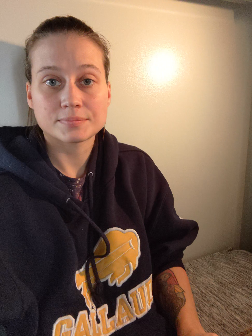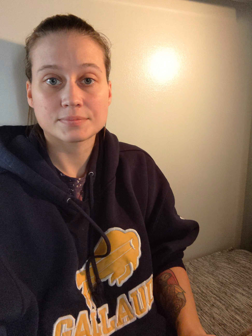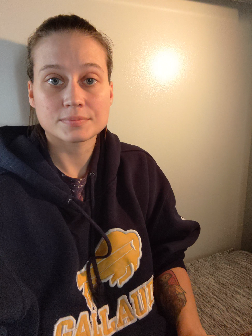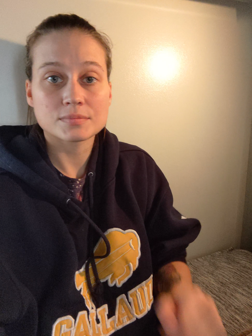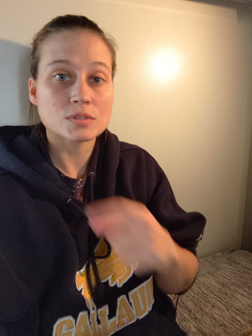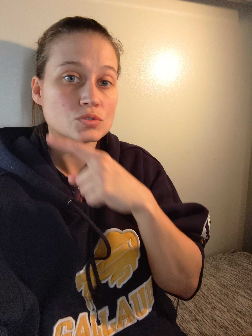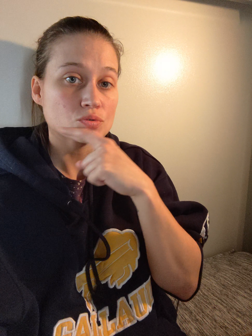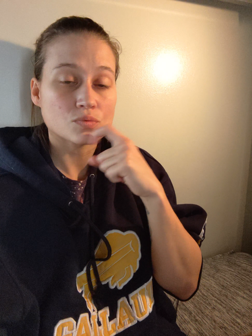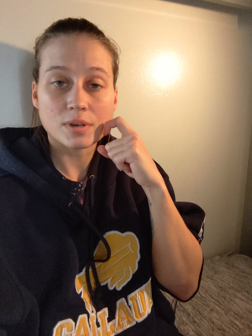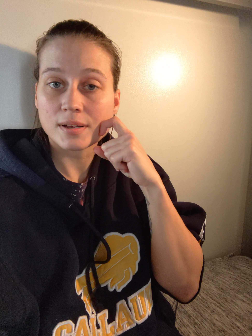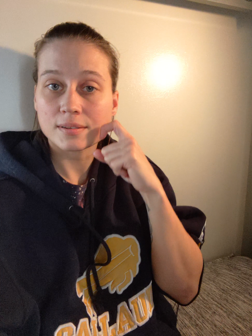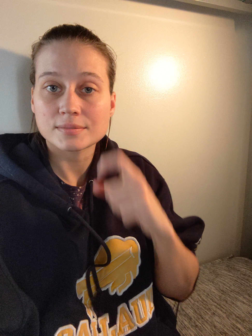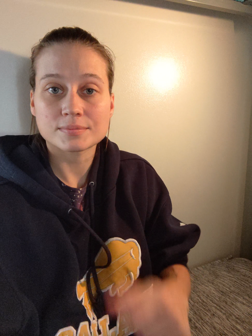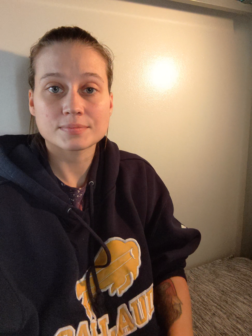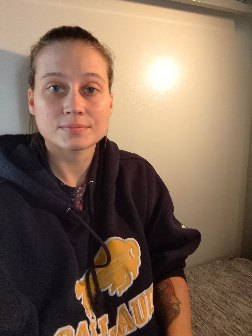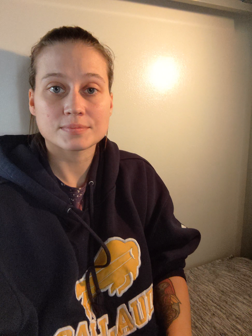dry